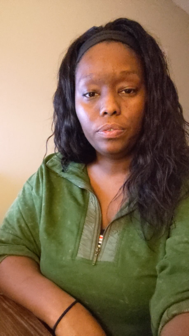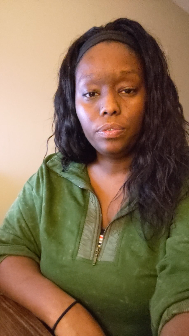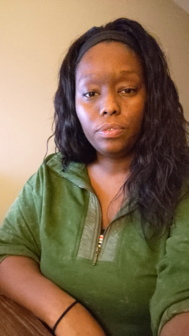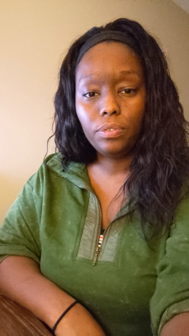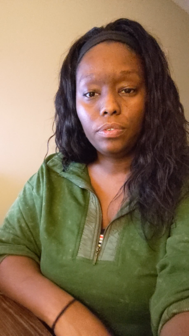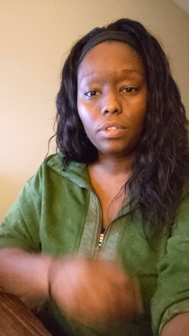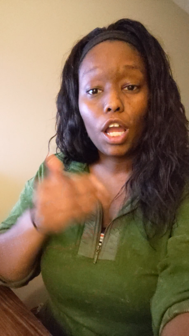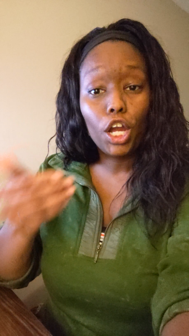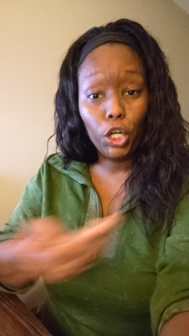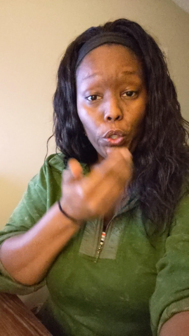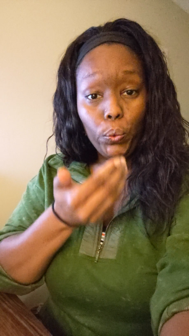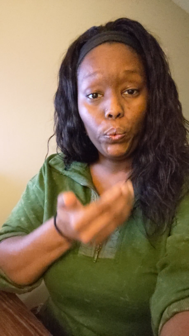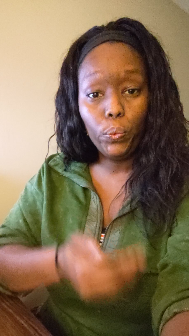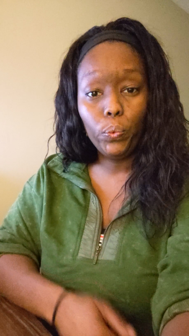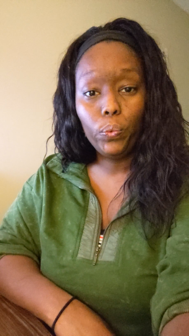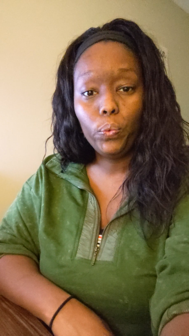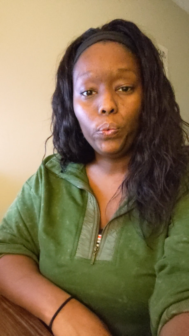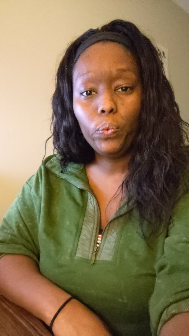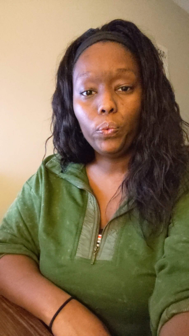new